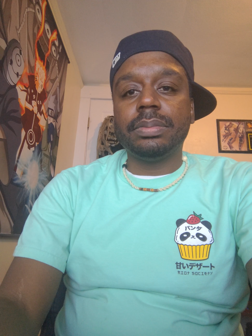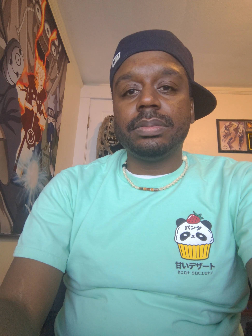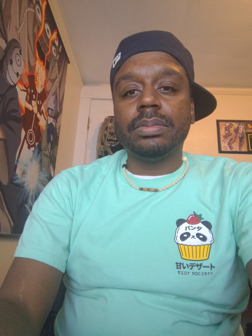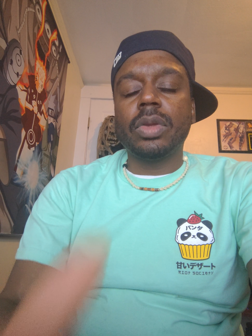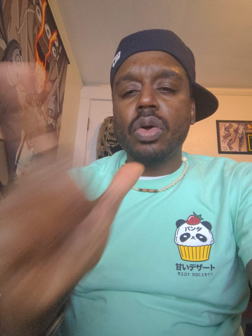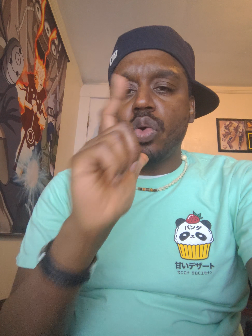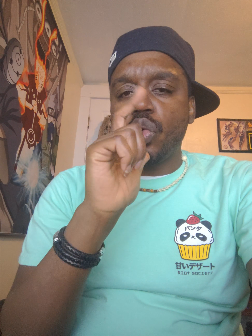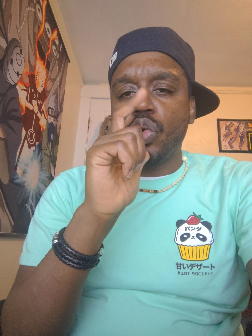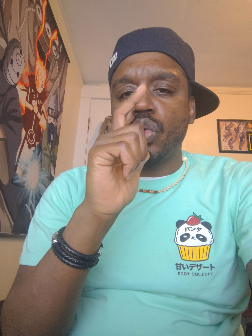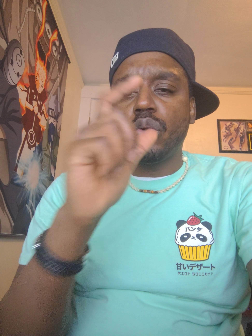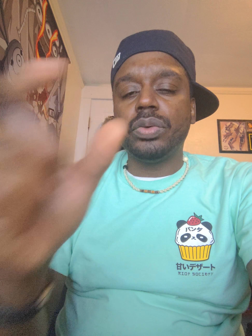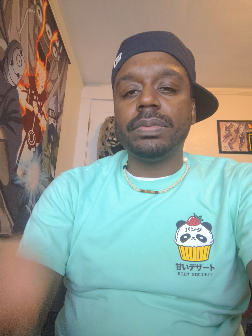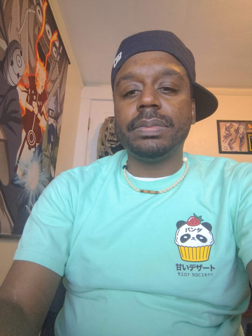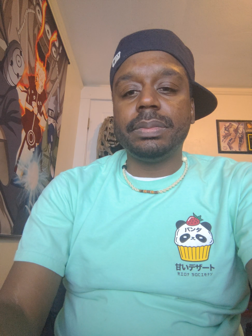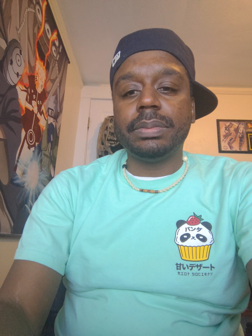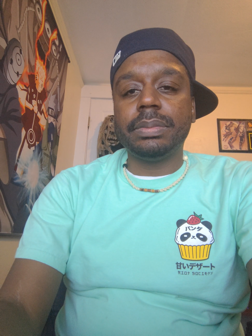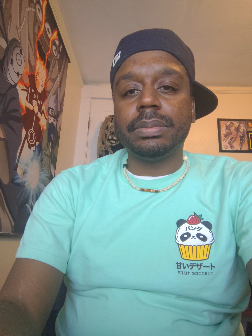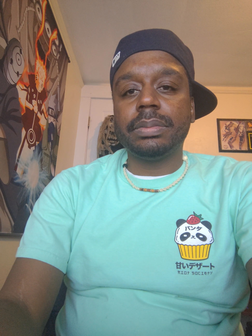who